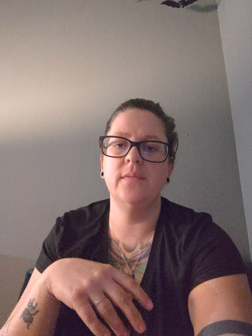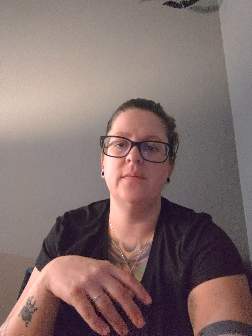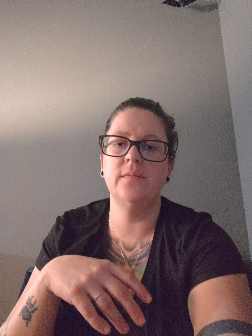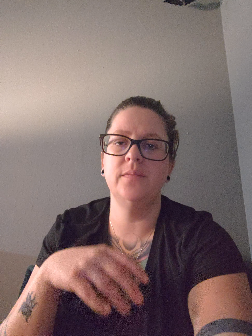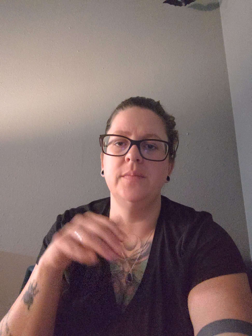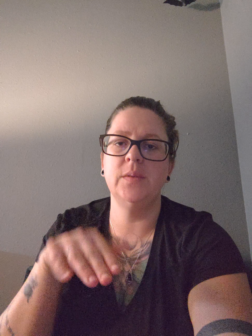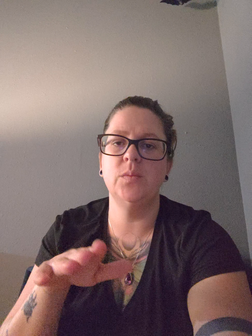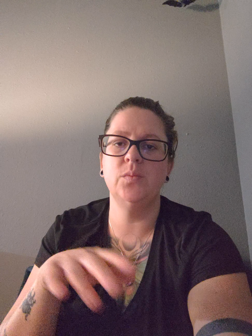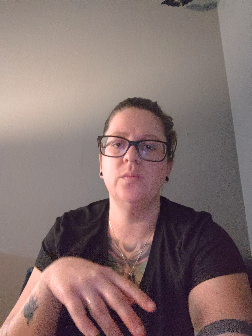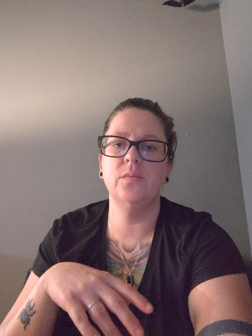into